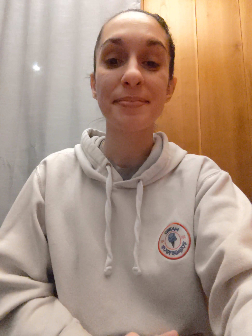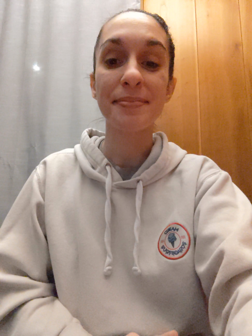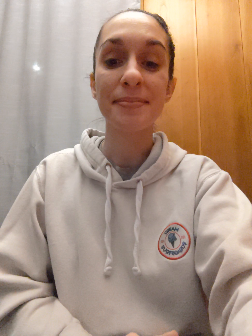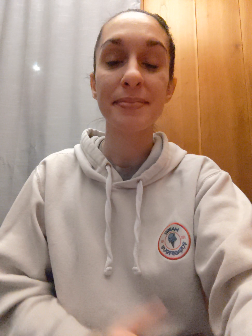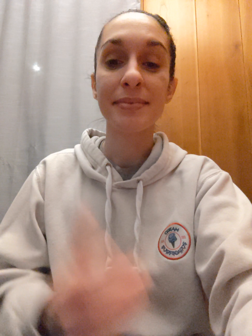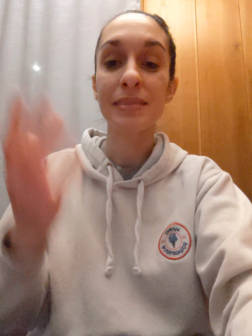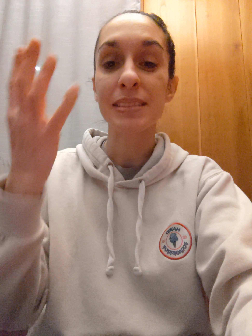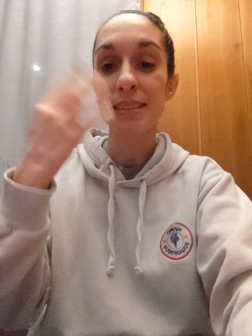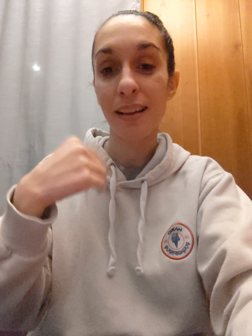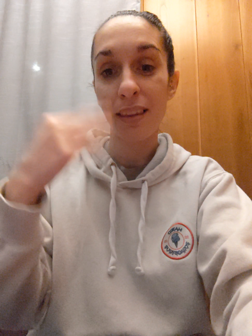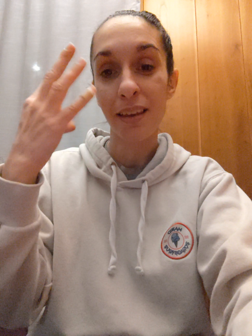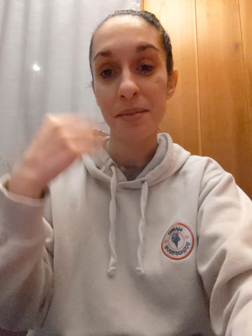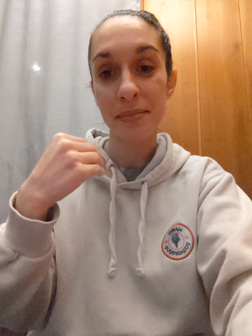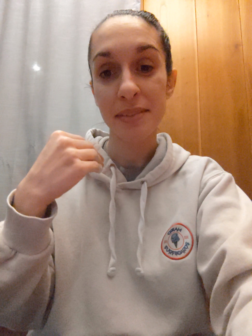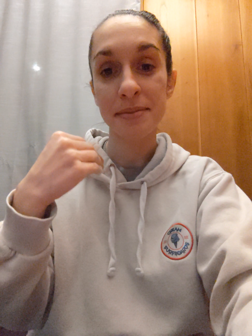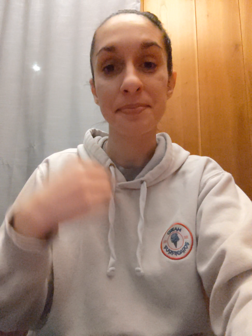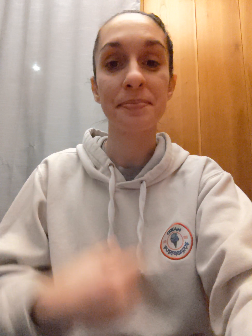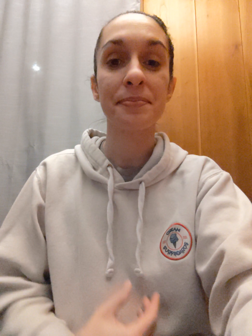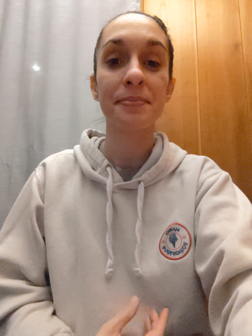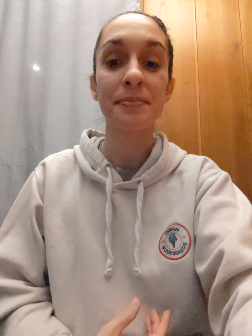sleepy